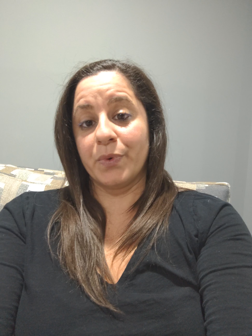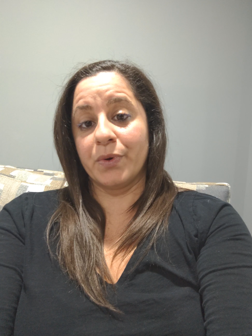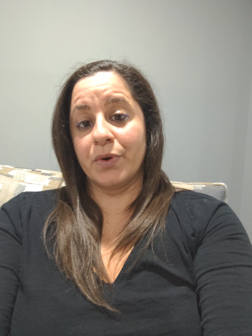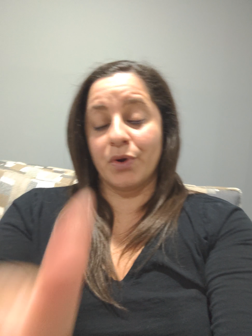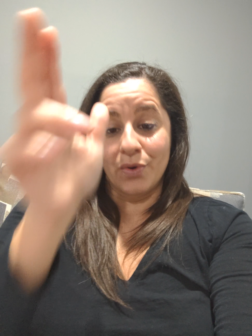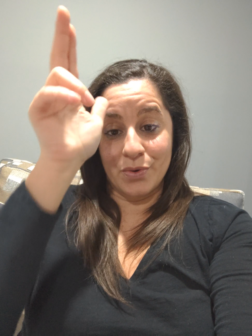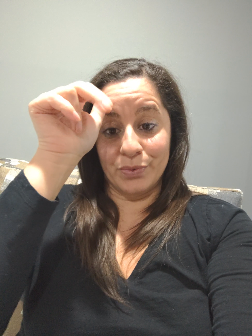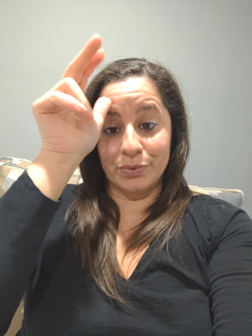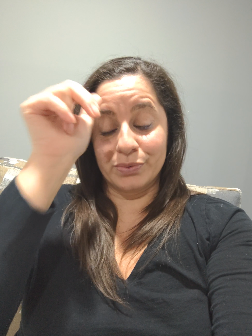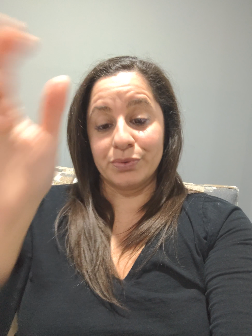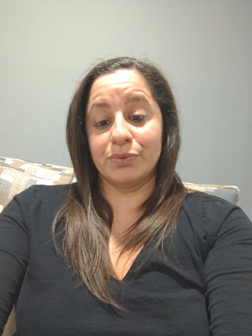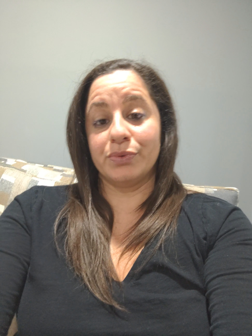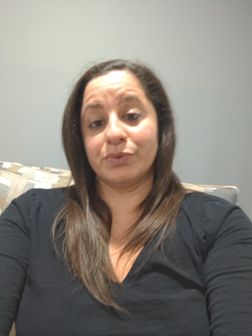horse